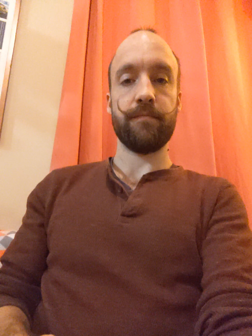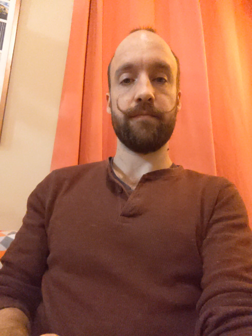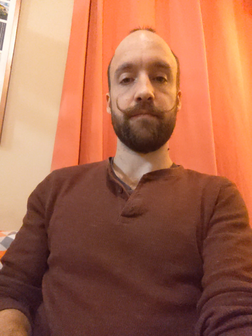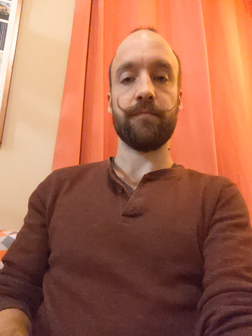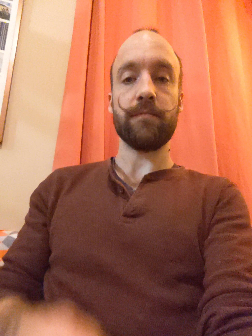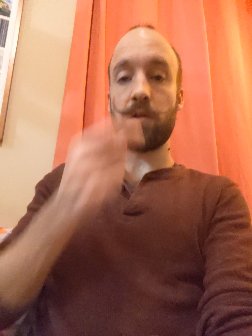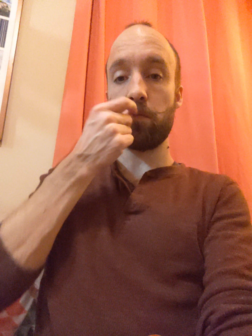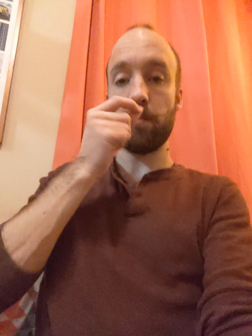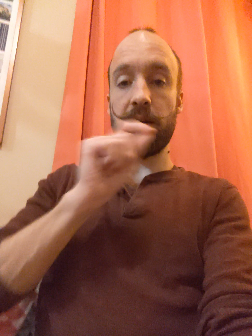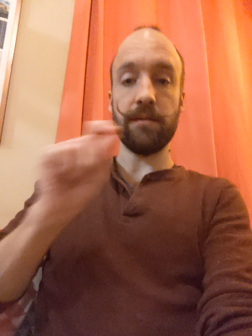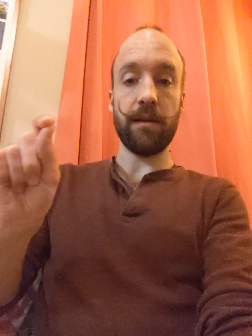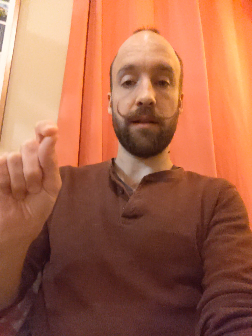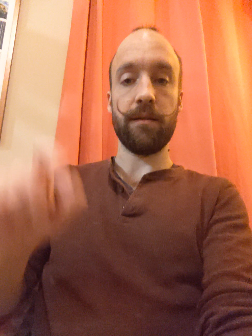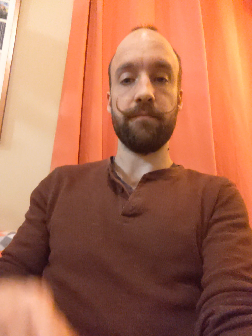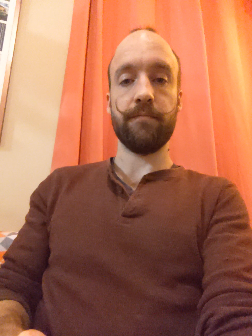pencil